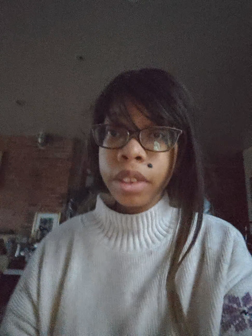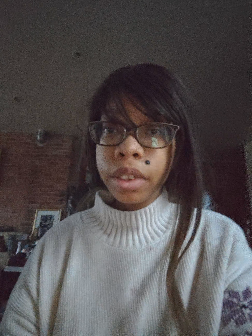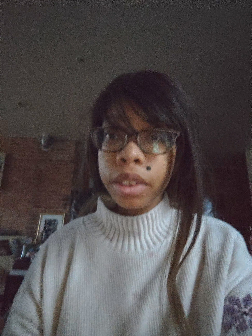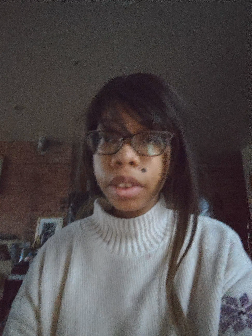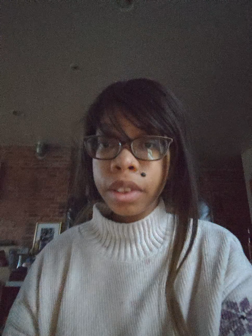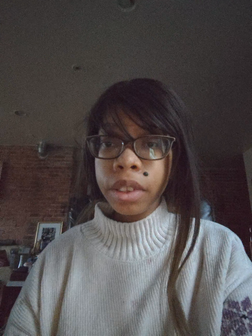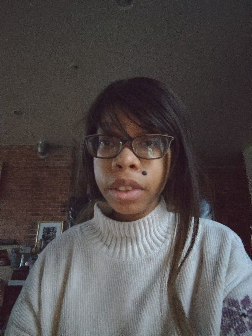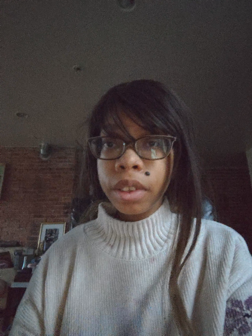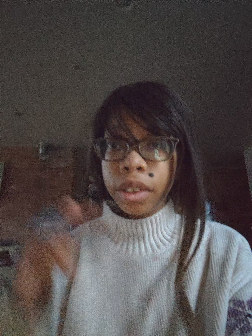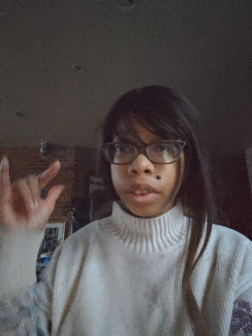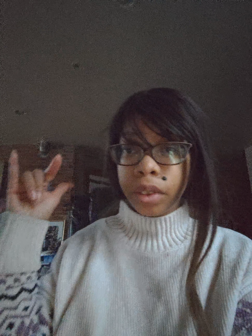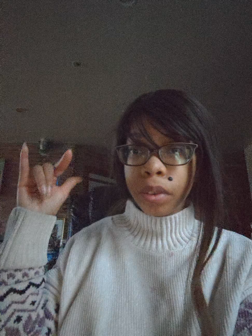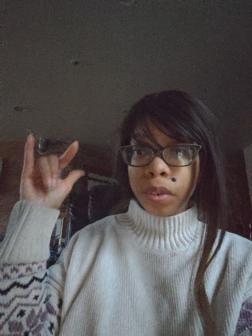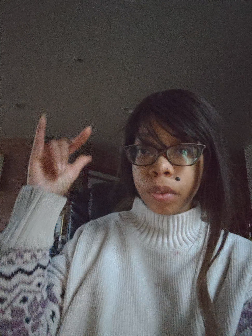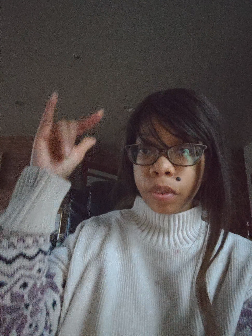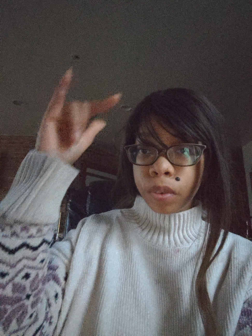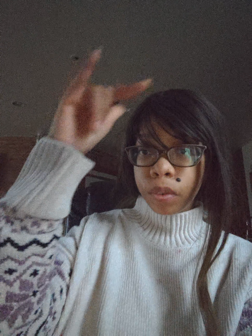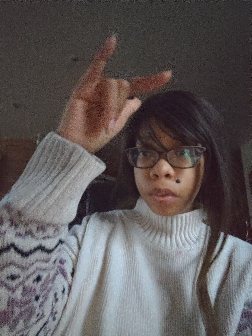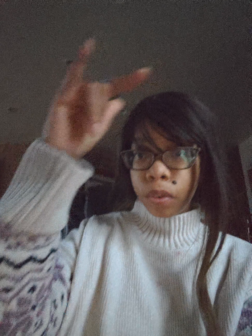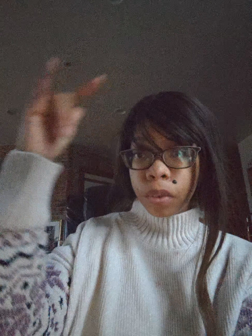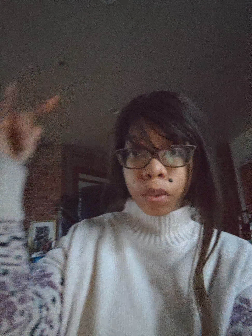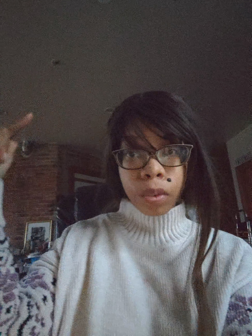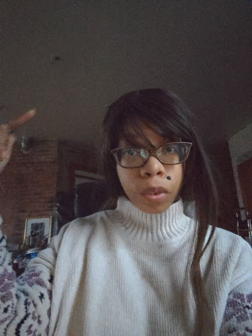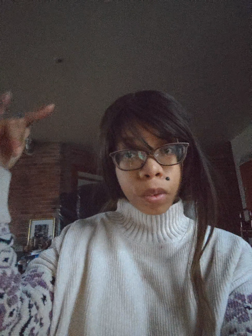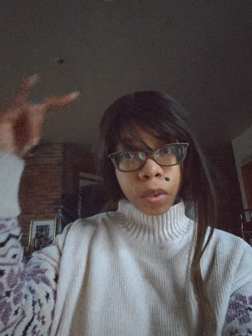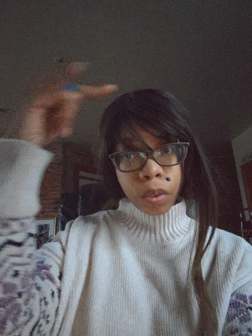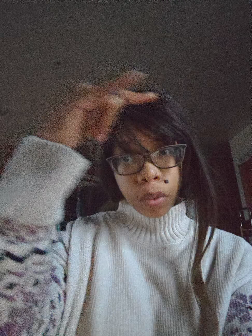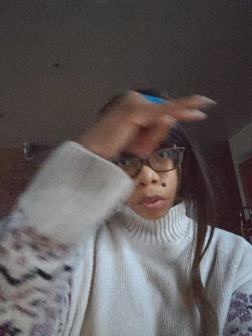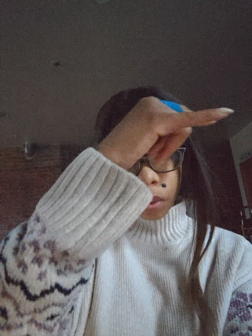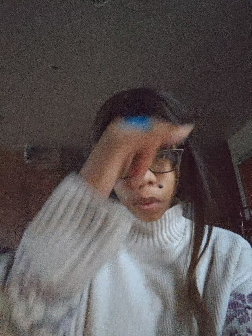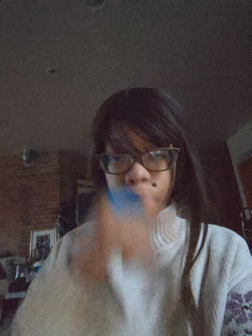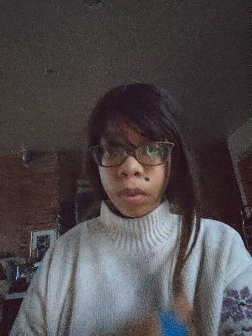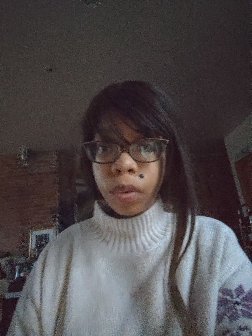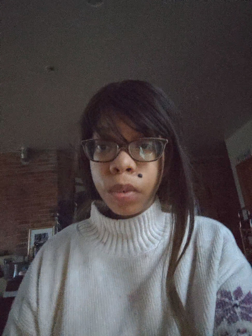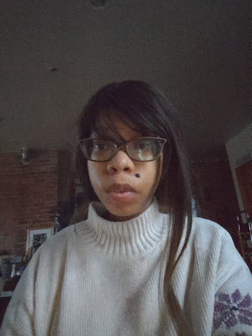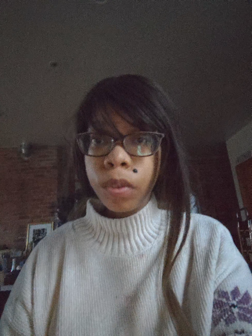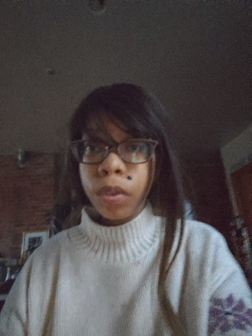airplane